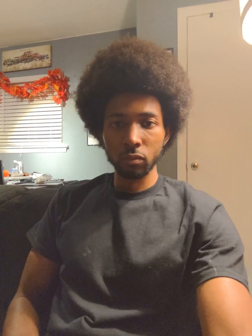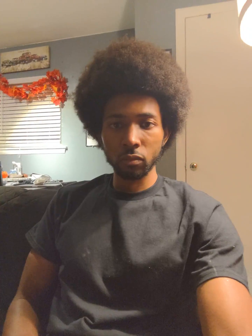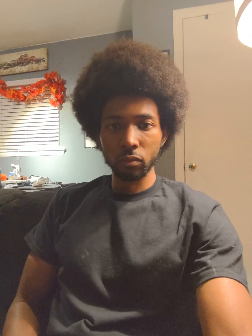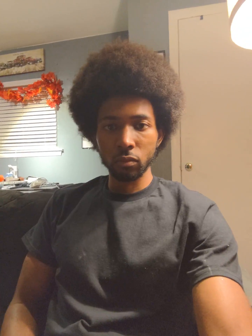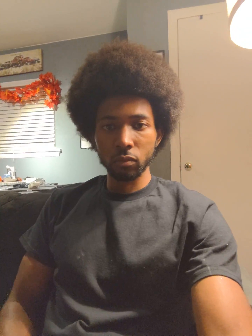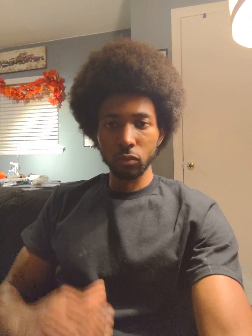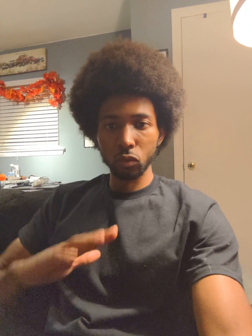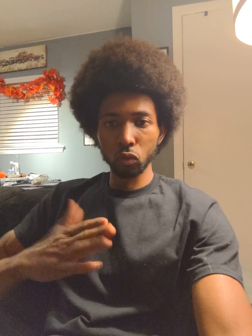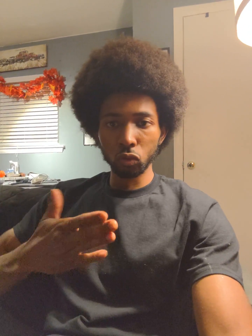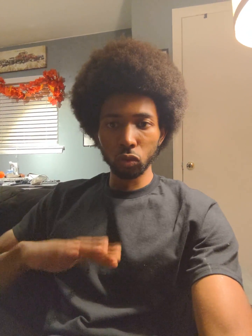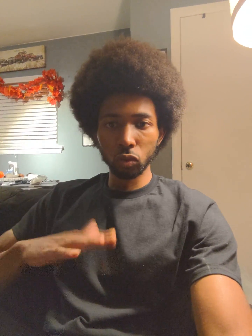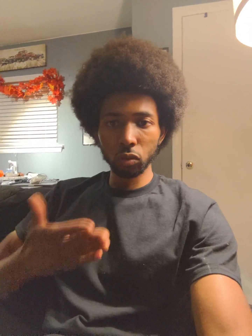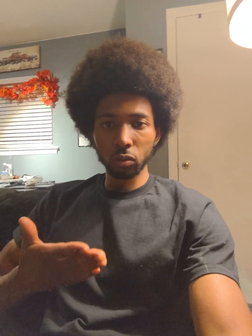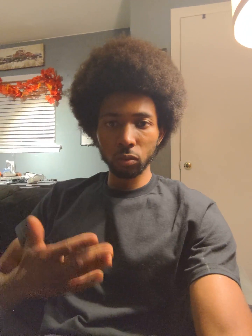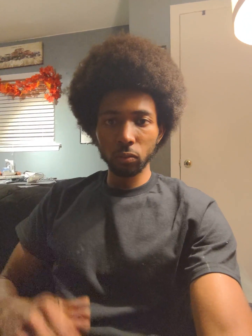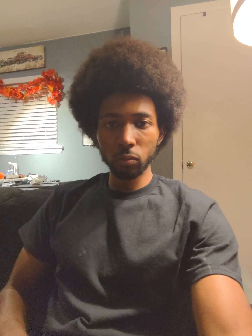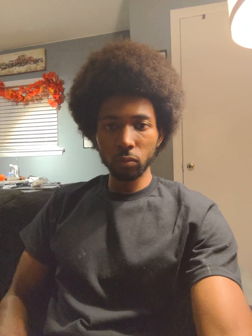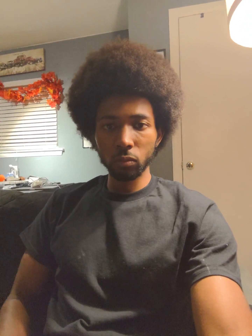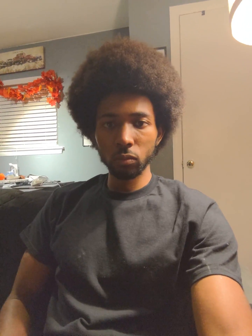kitchen